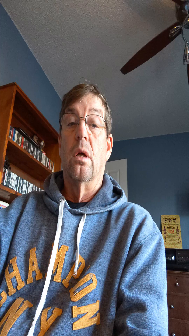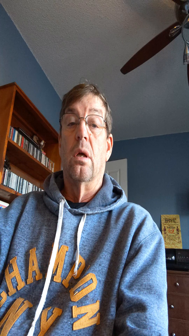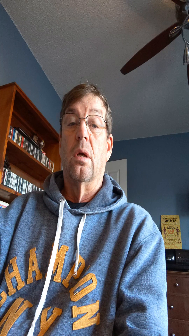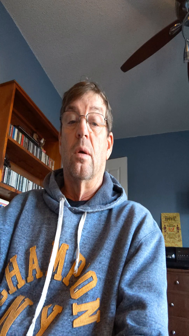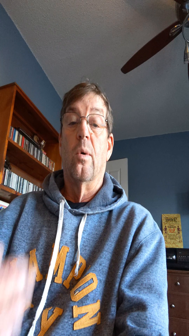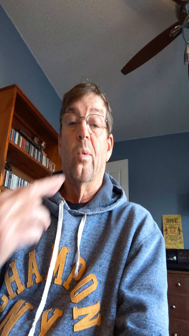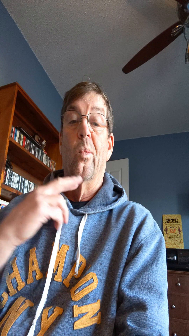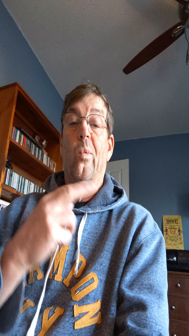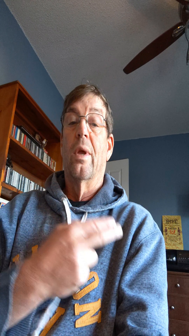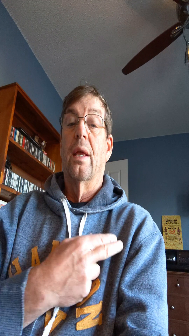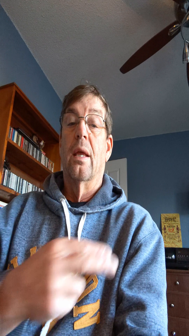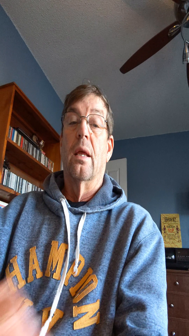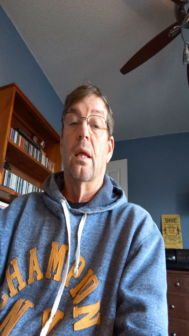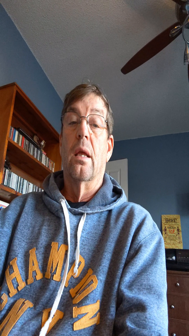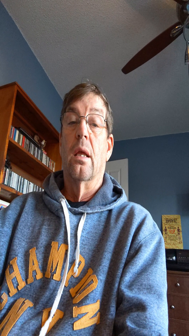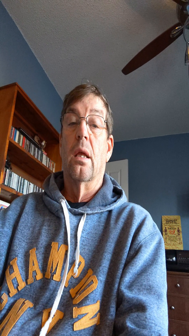we